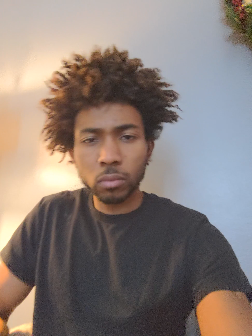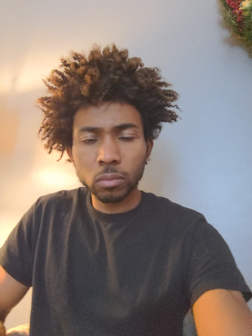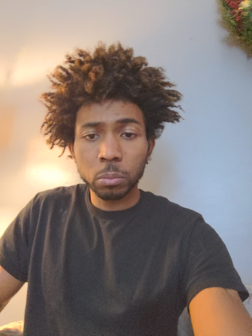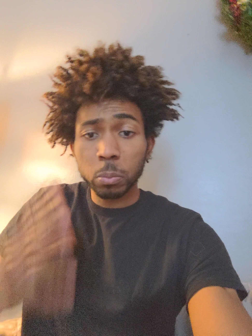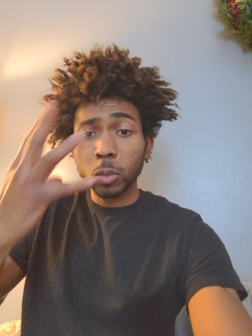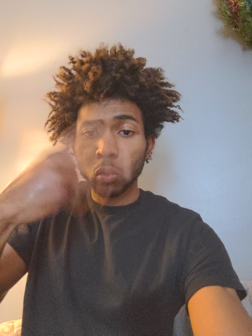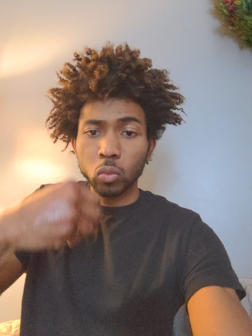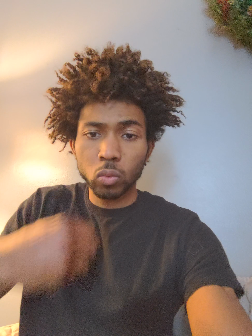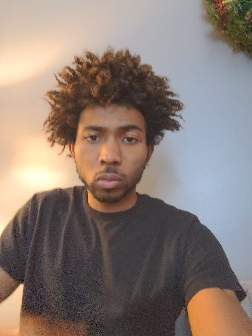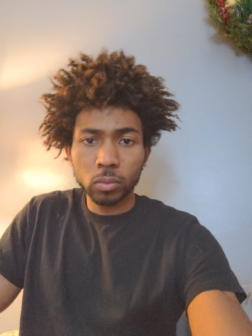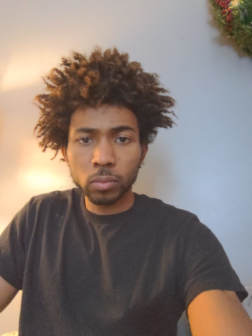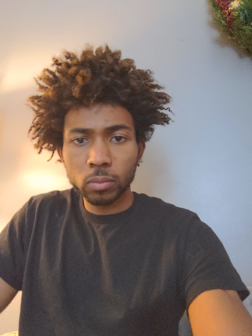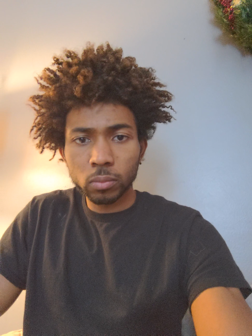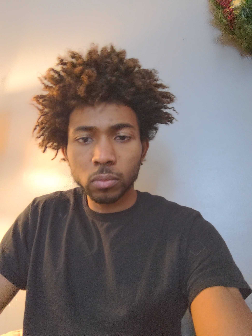pretty